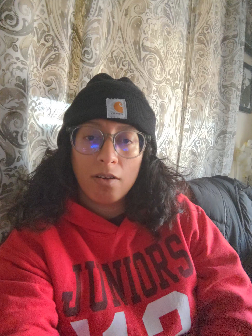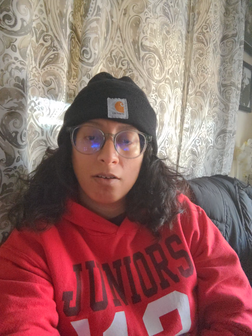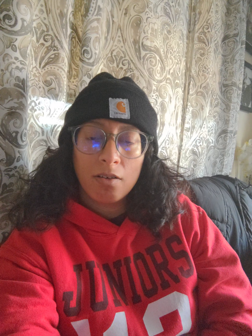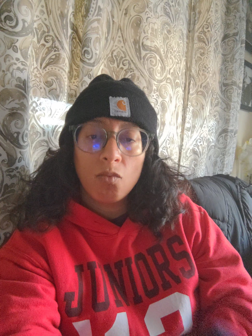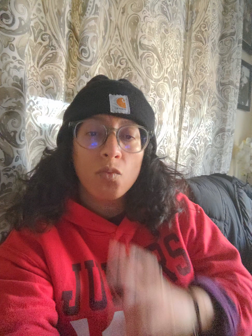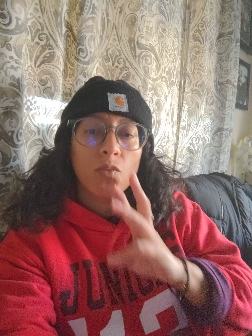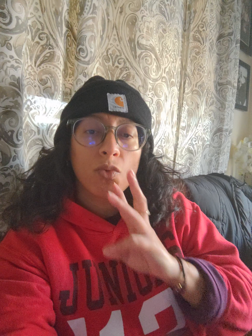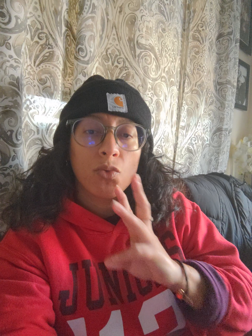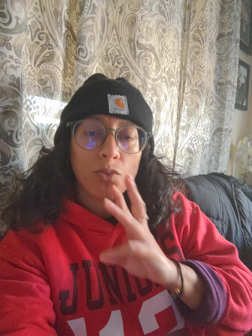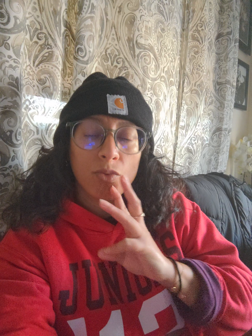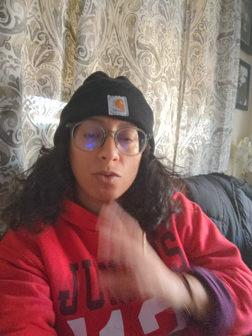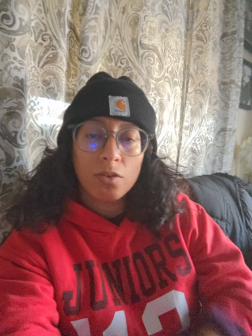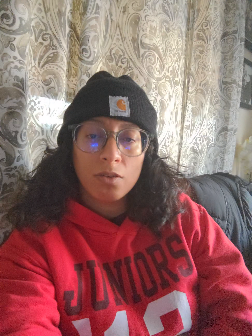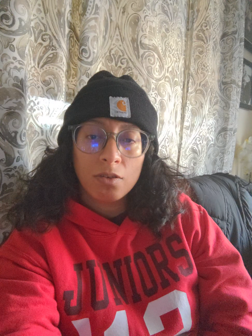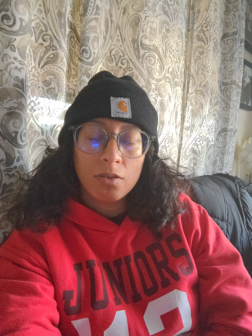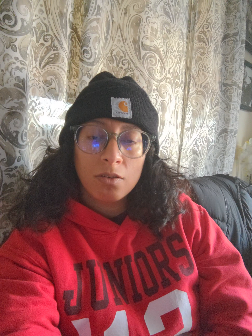water